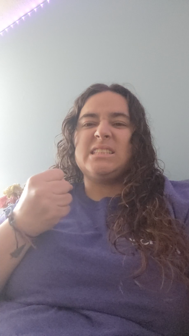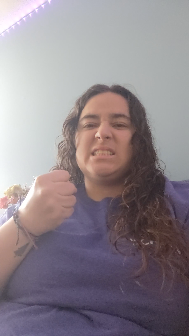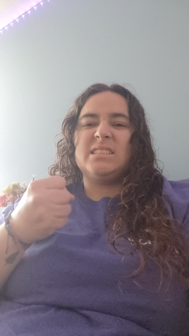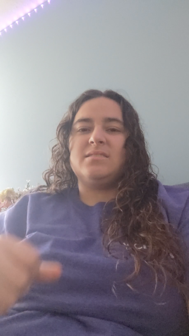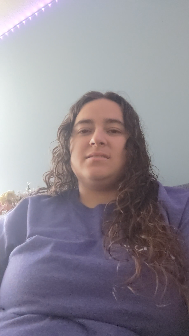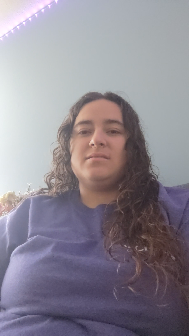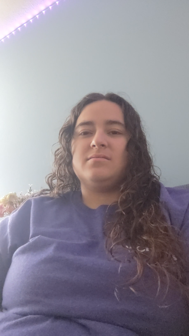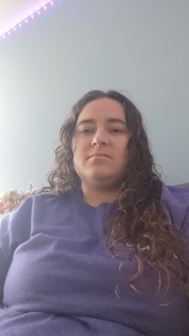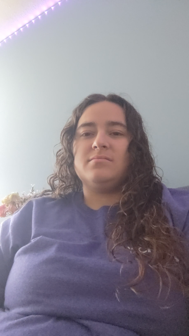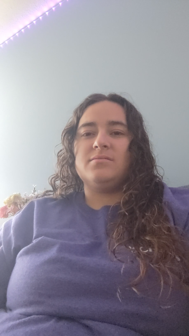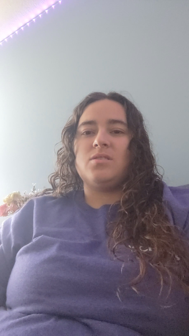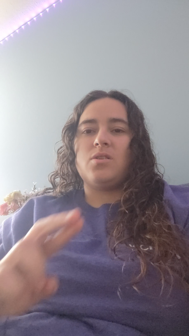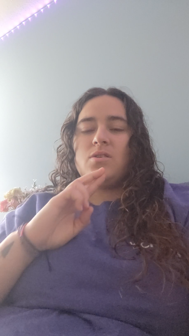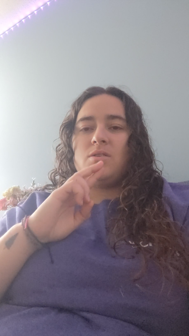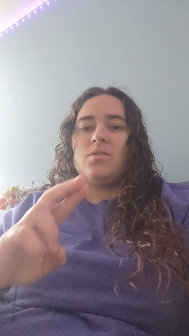are